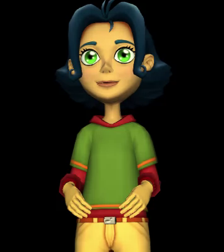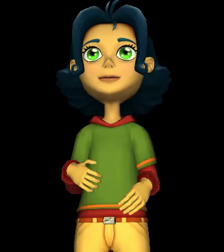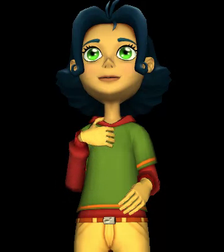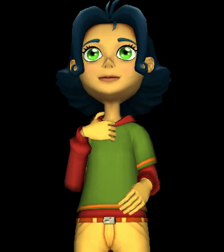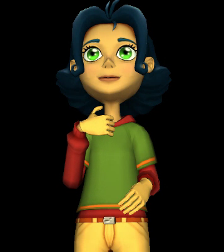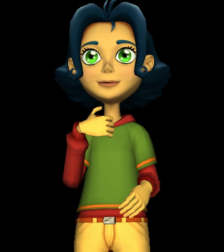غني